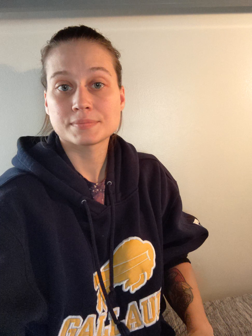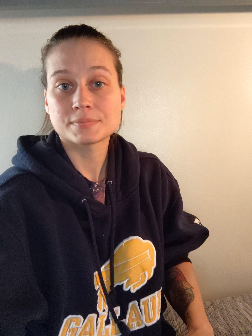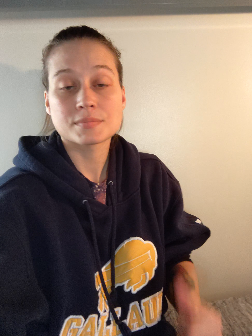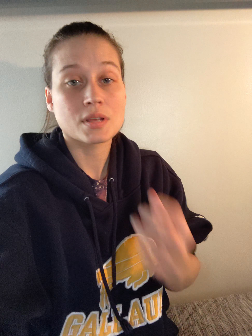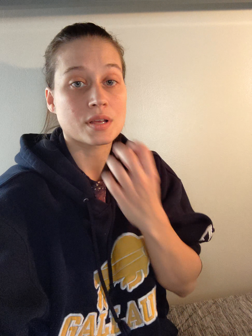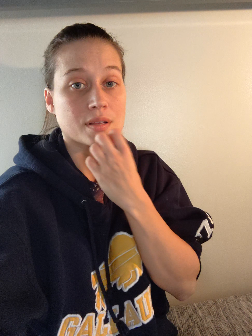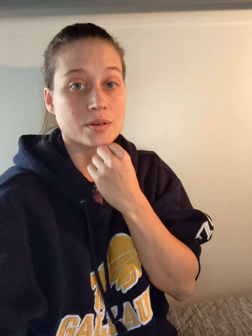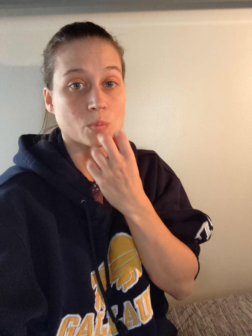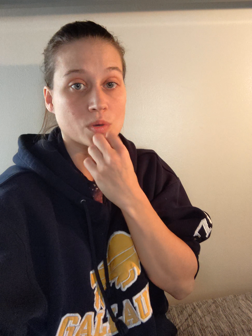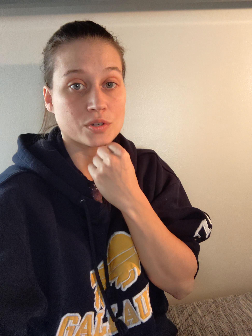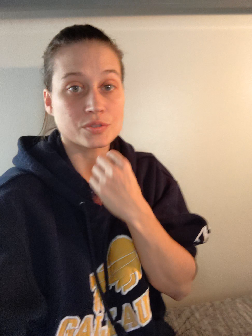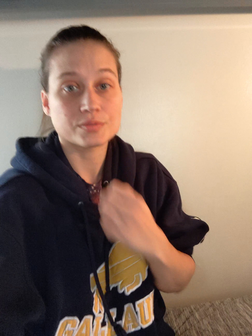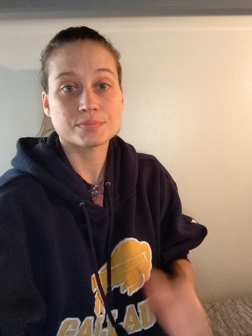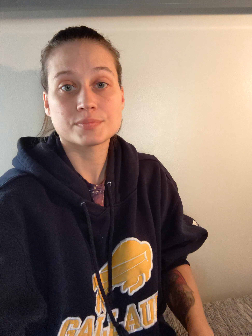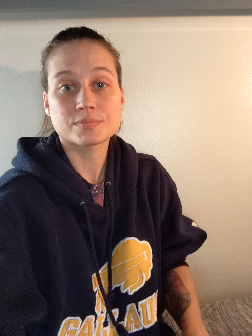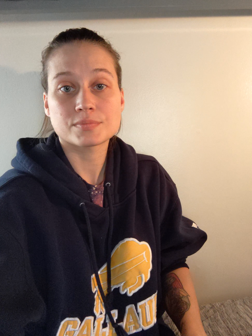underwear